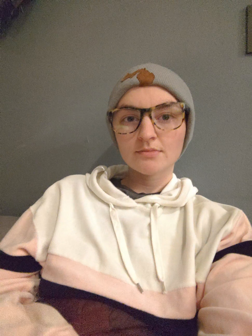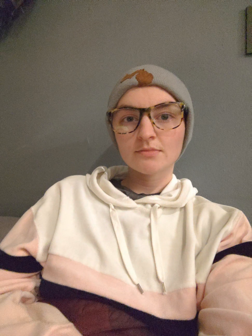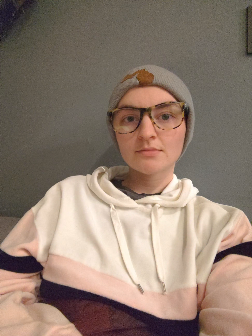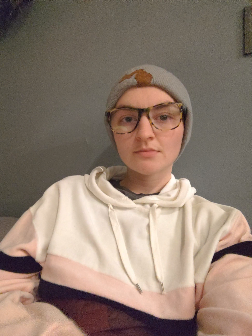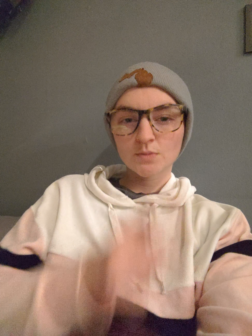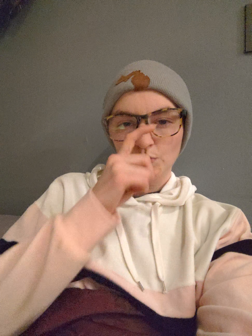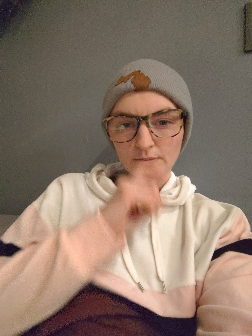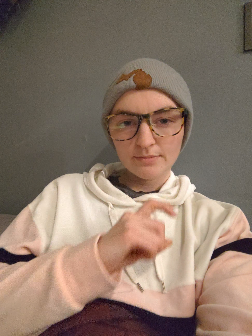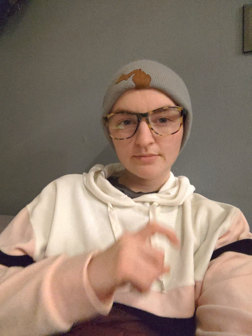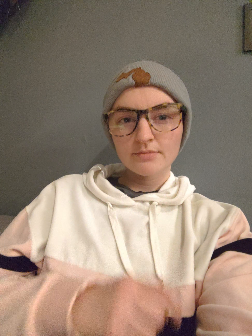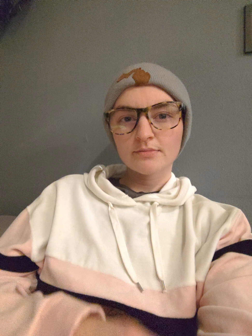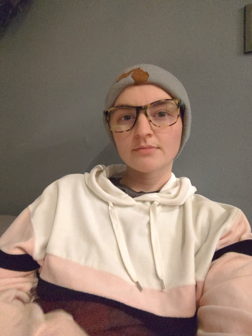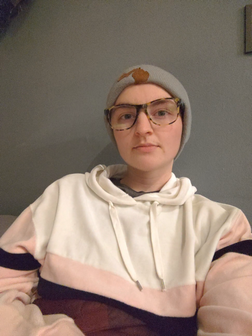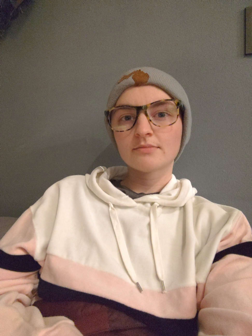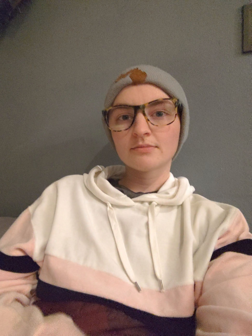doll